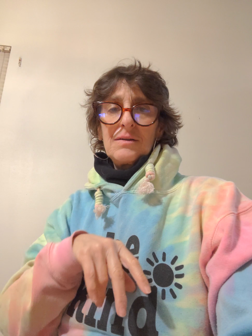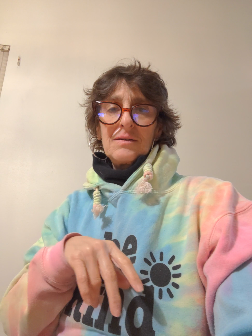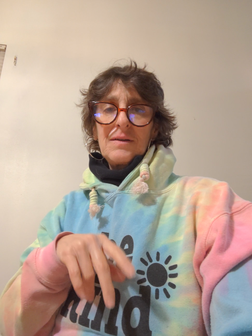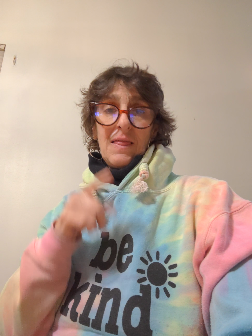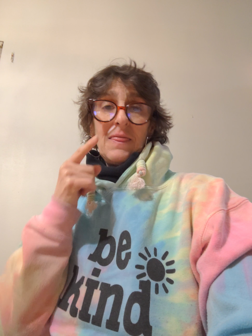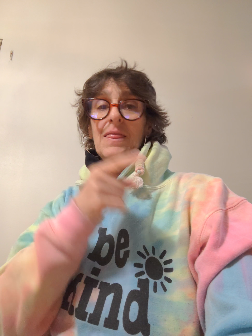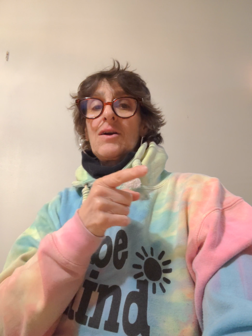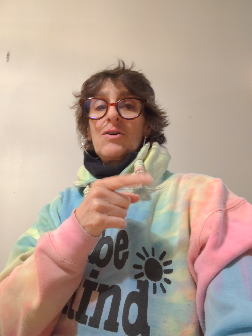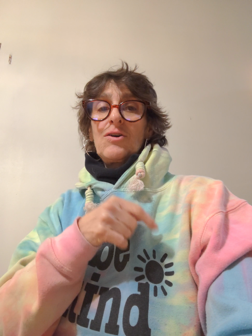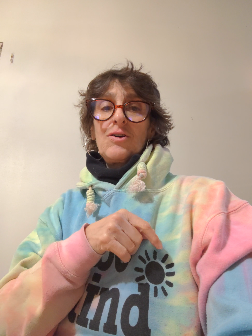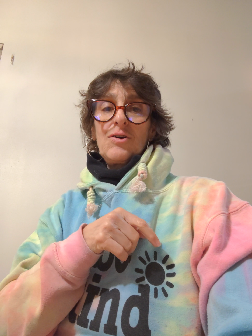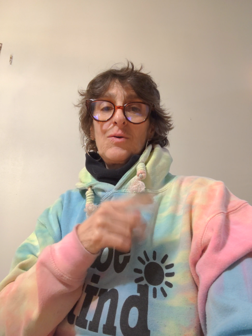there